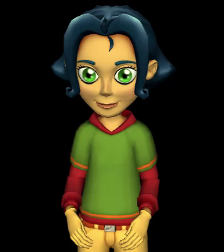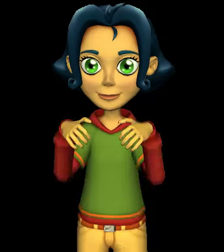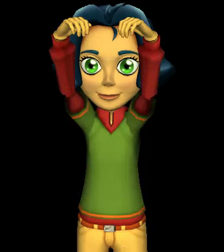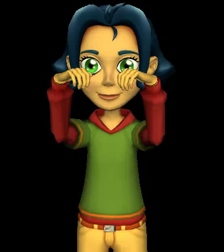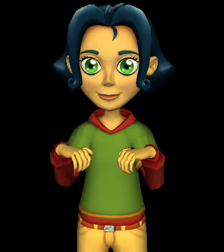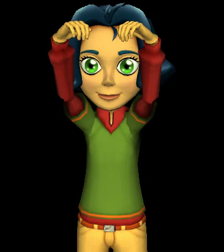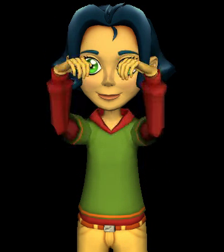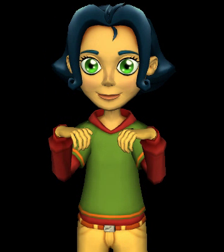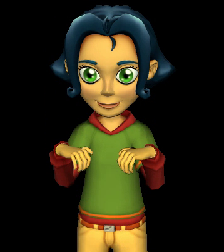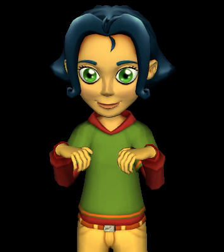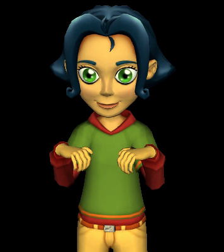مطر